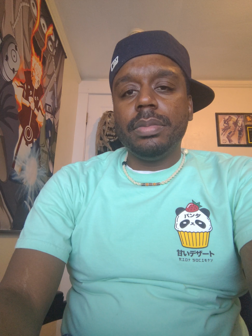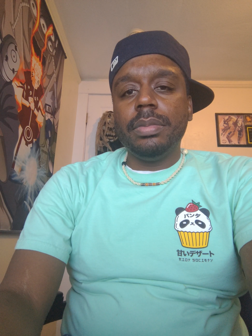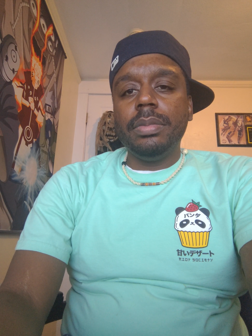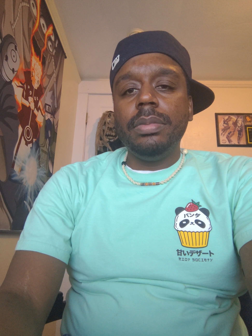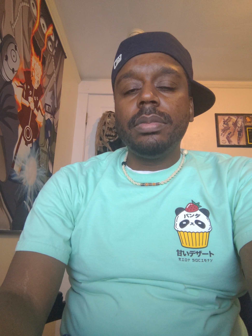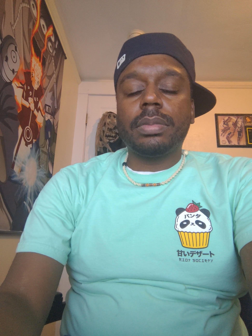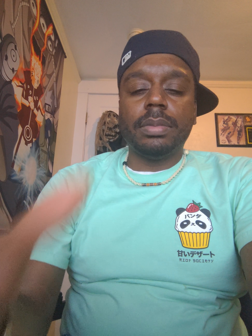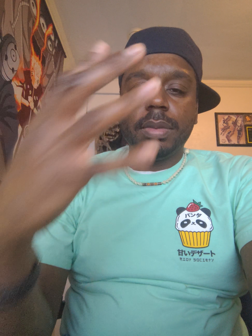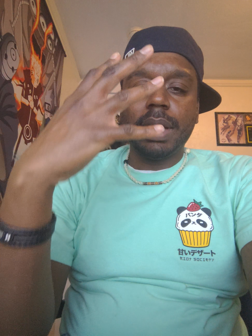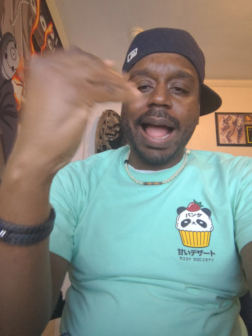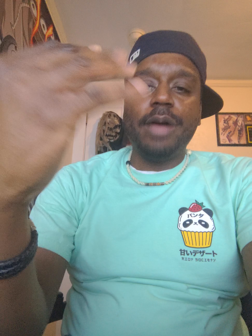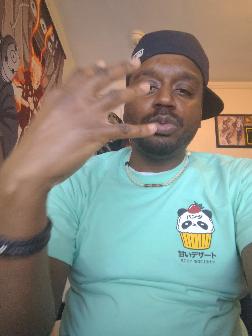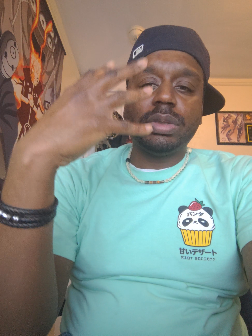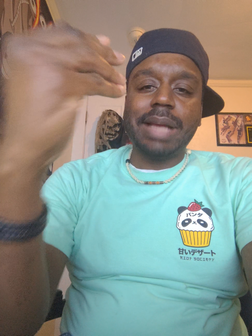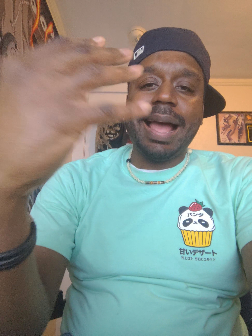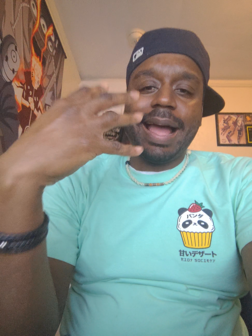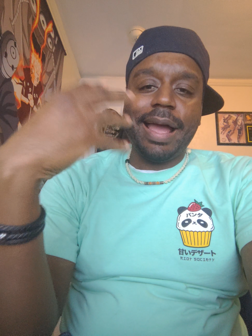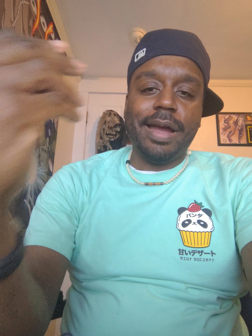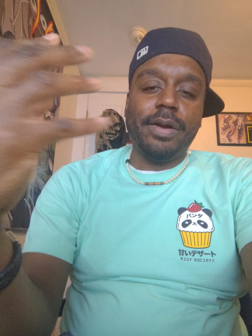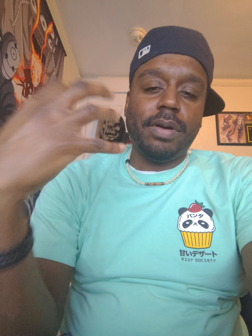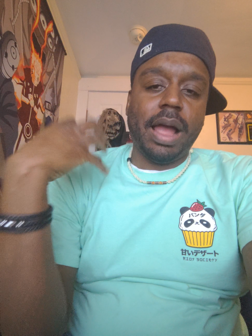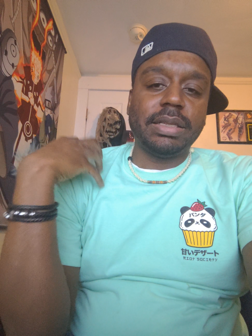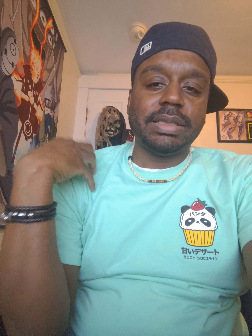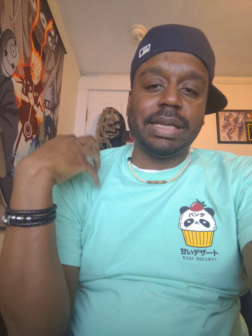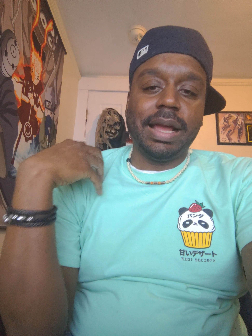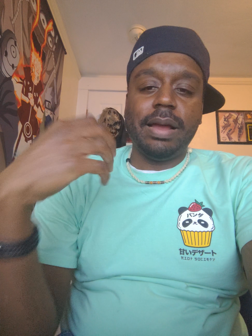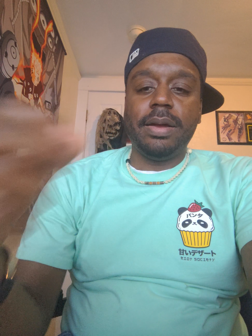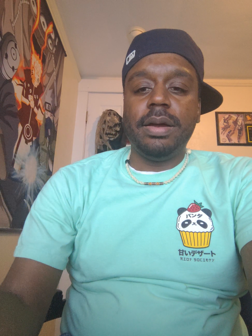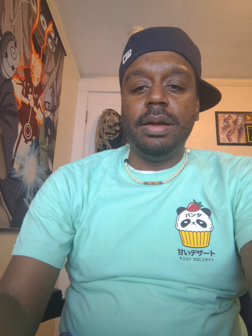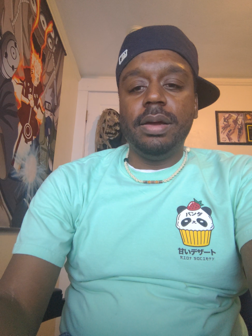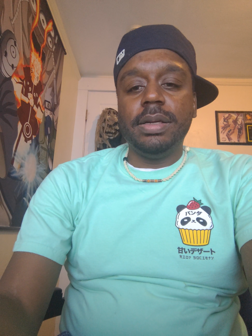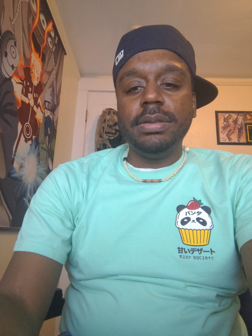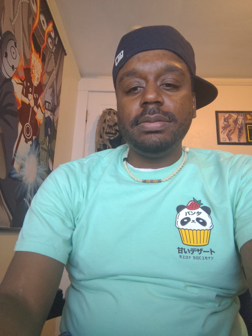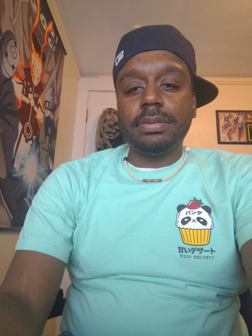outside